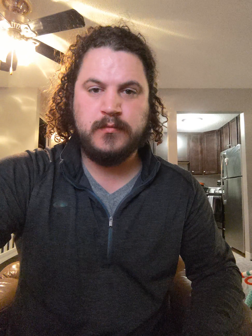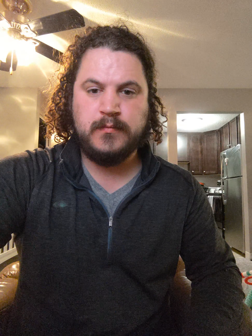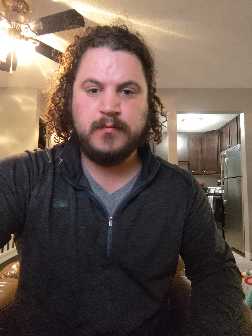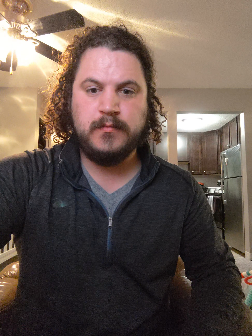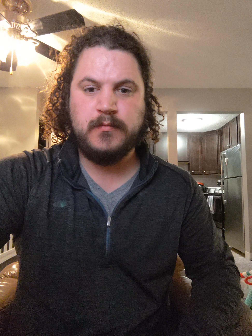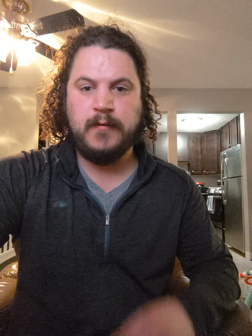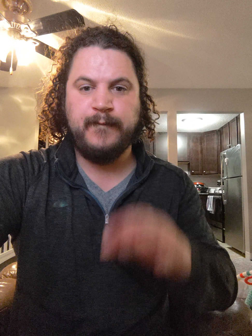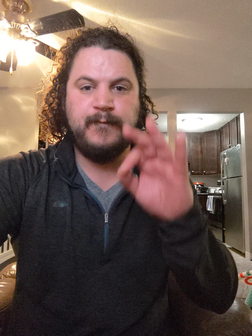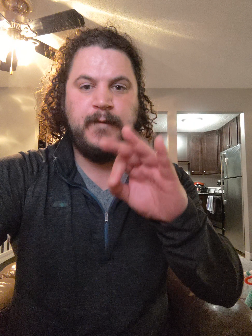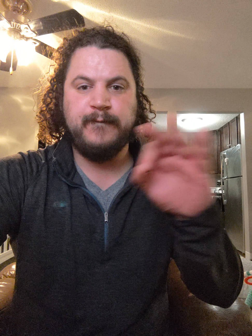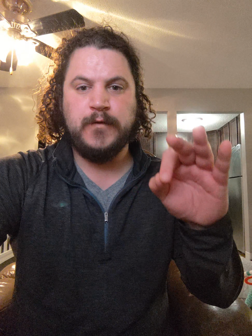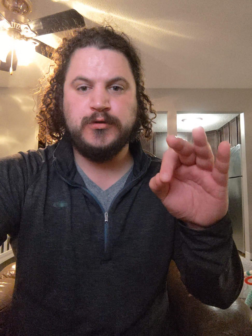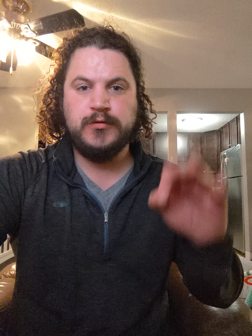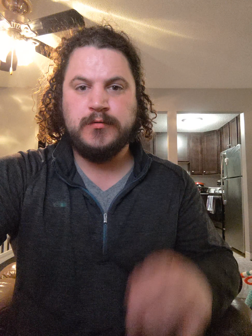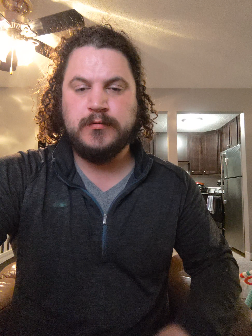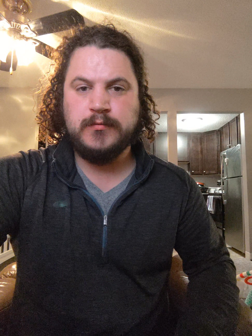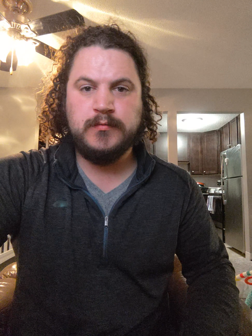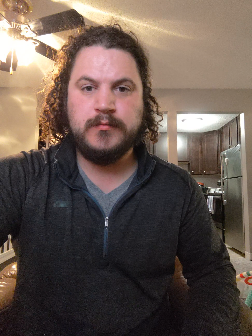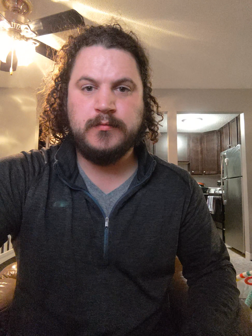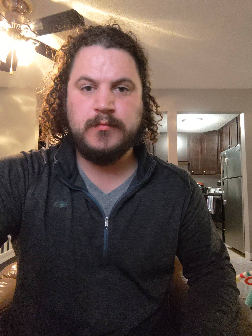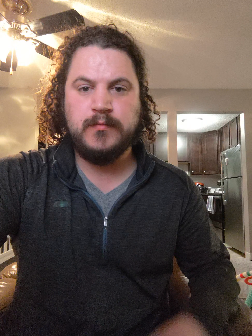french fries